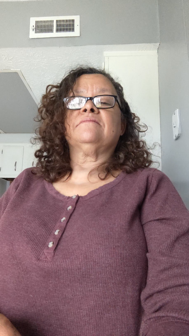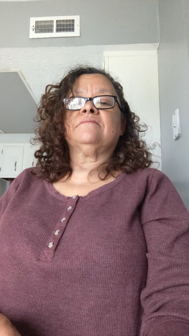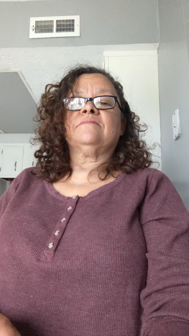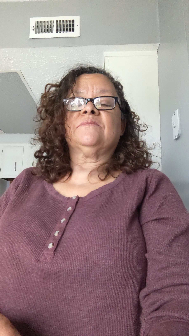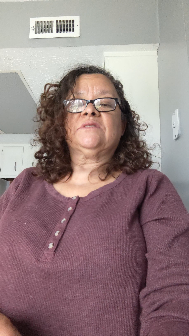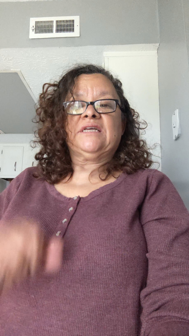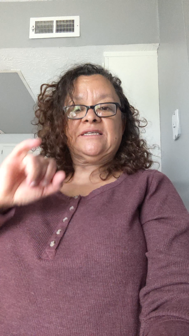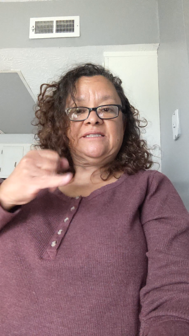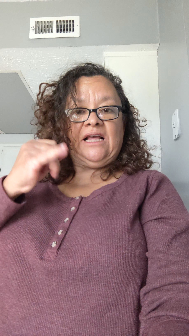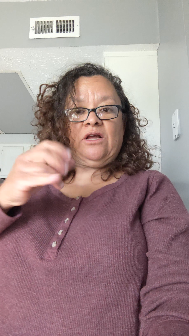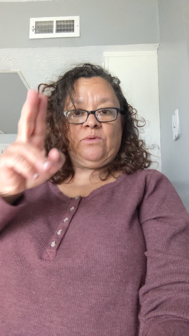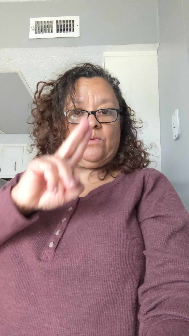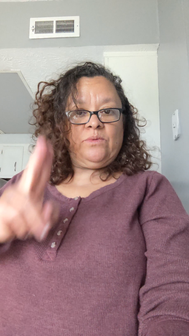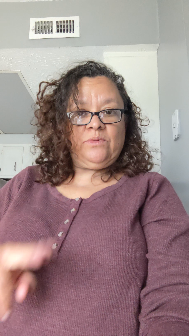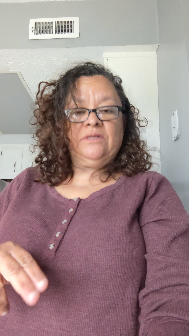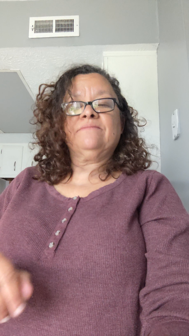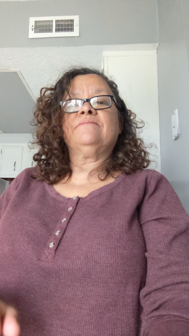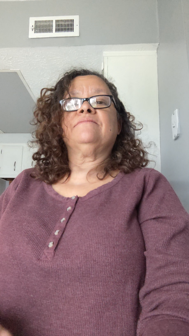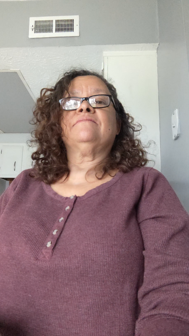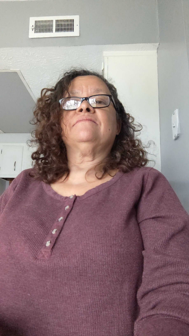jelly